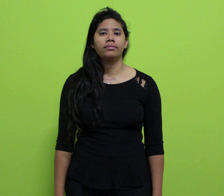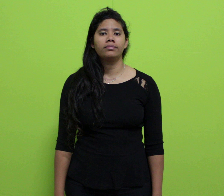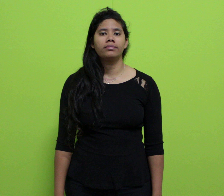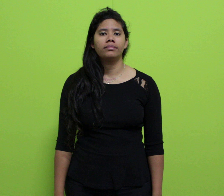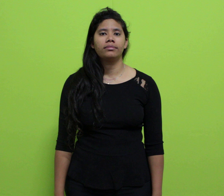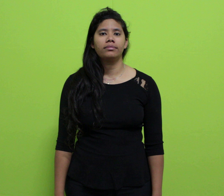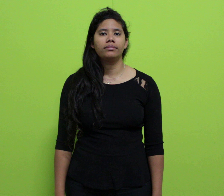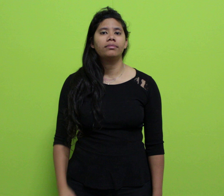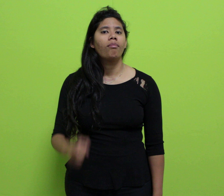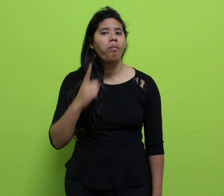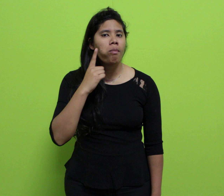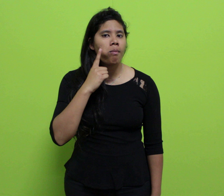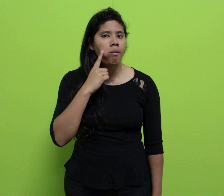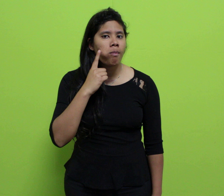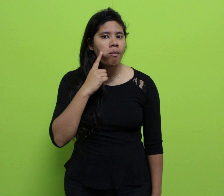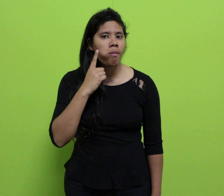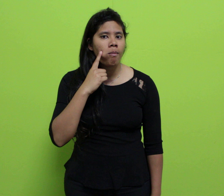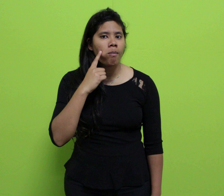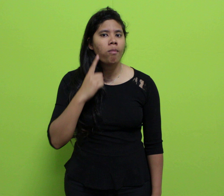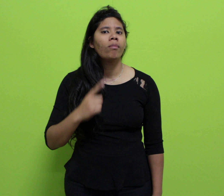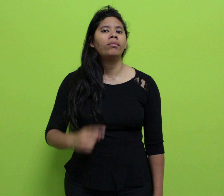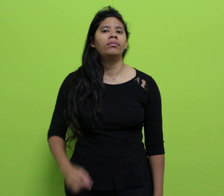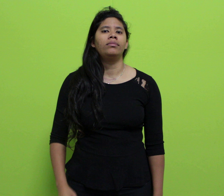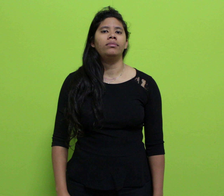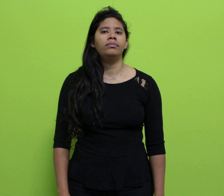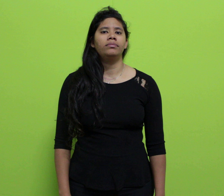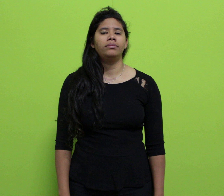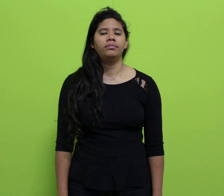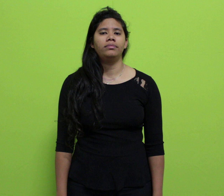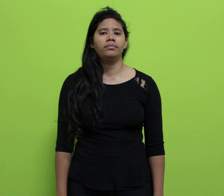bala